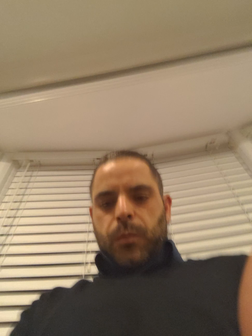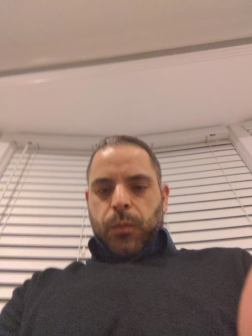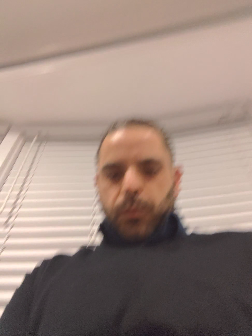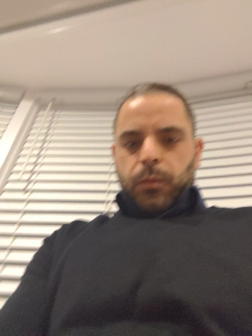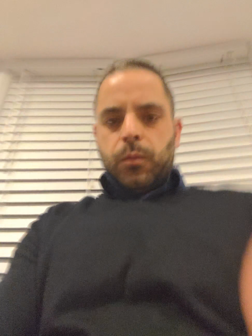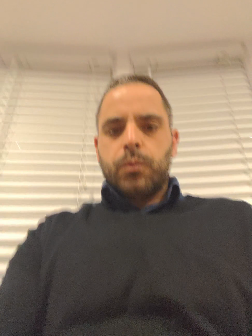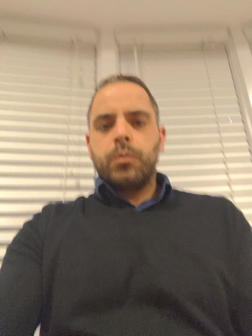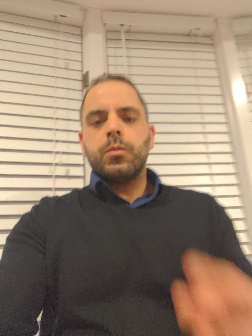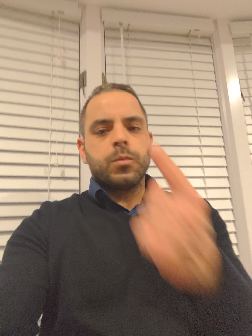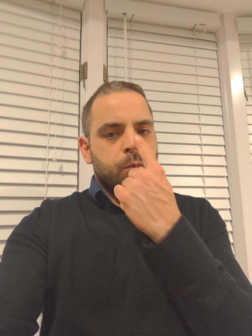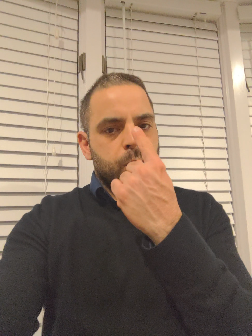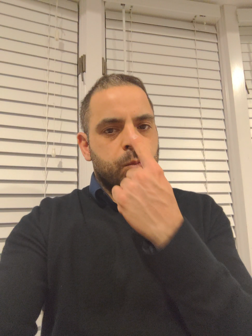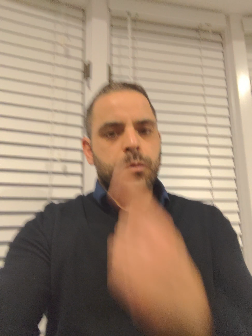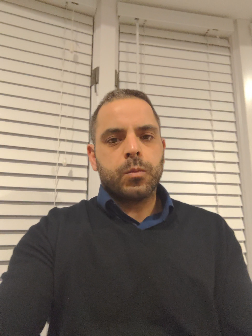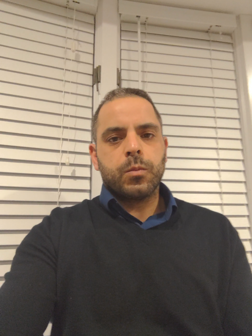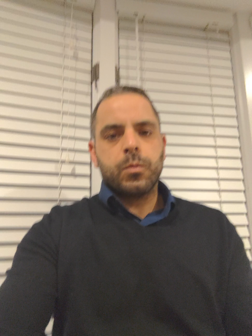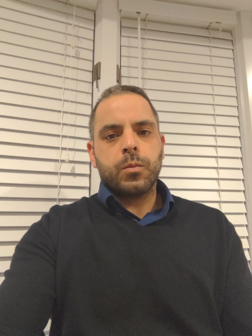nose